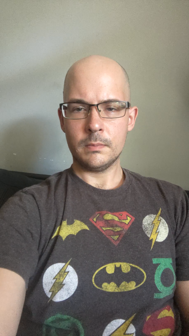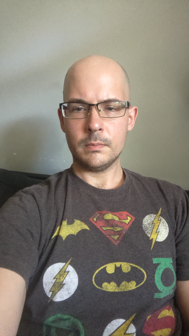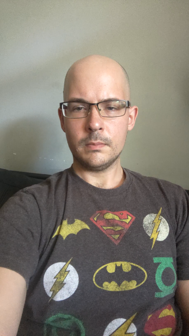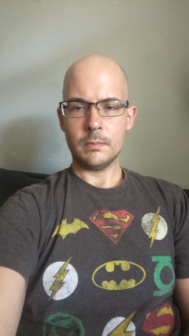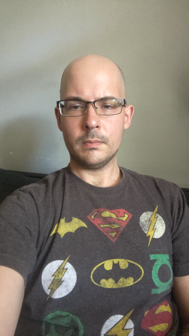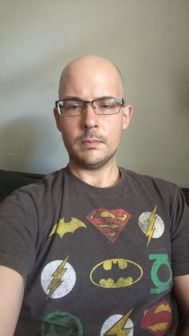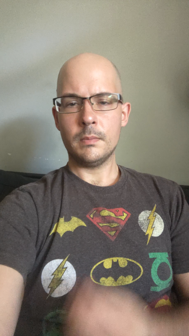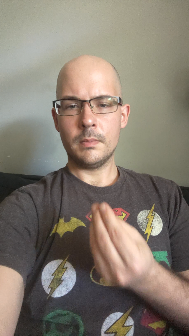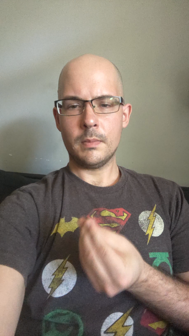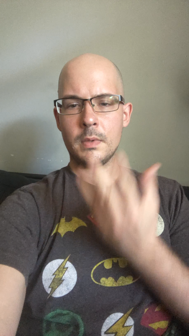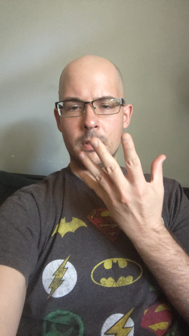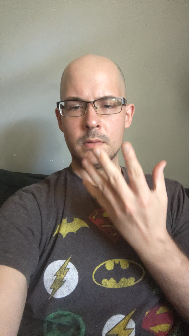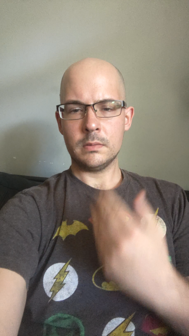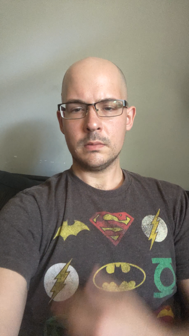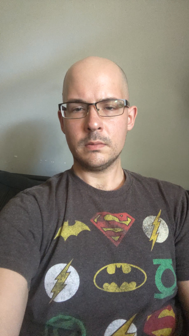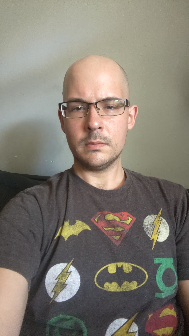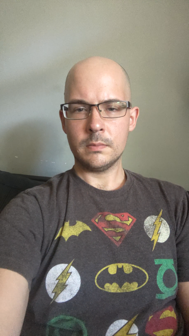plants